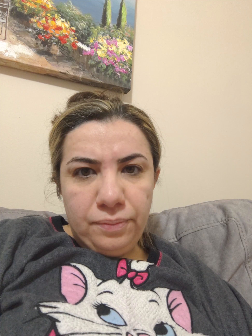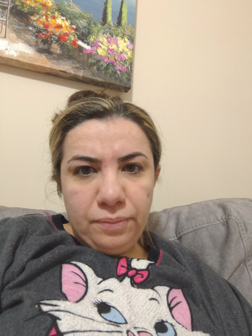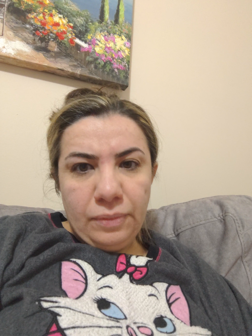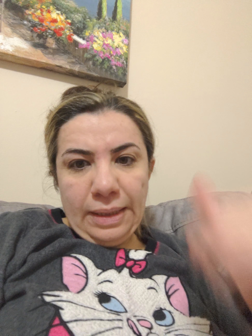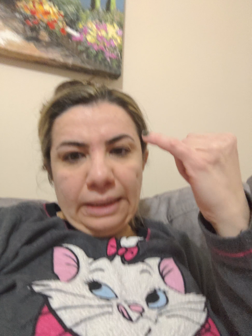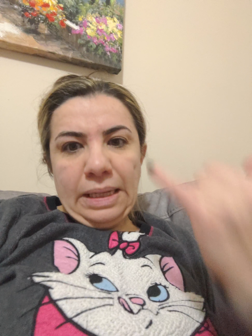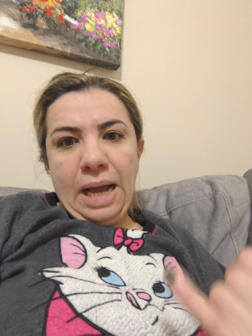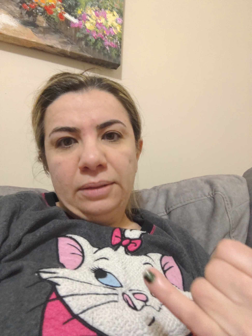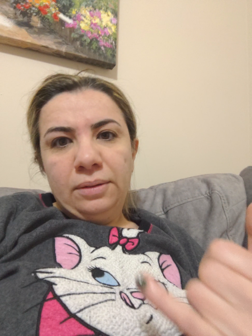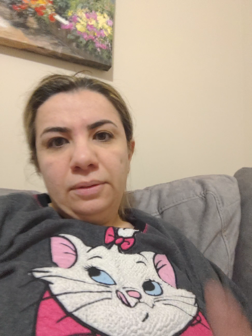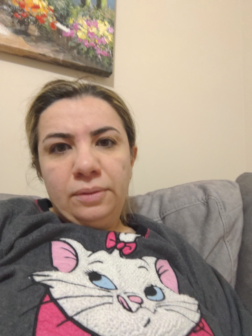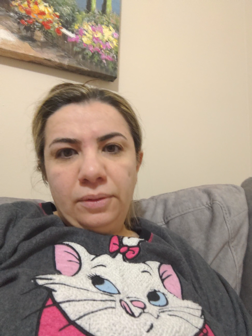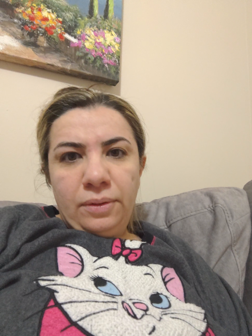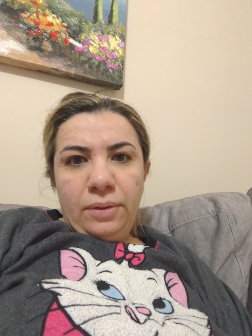now